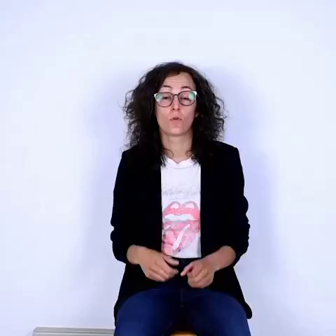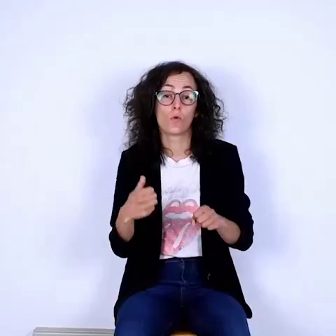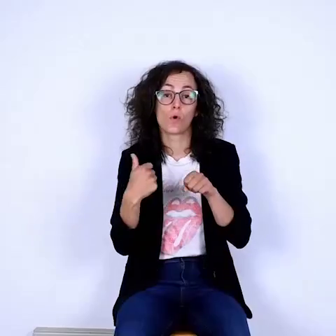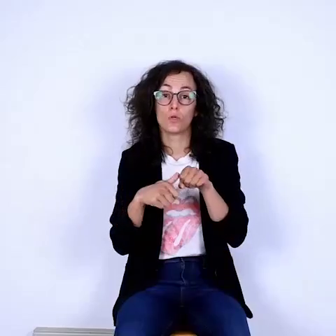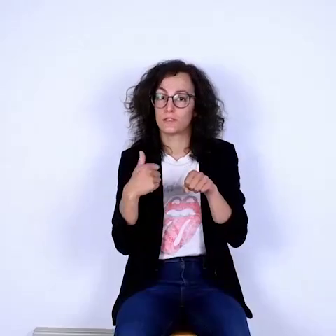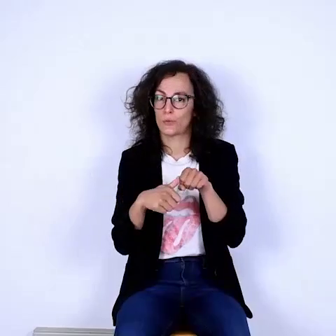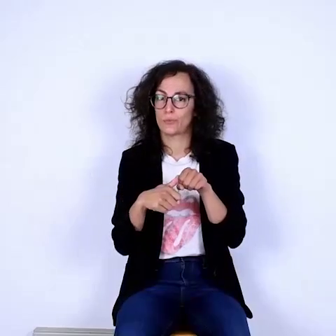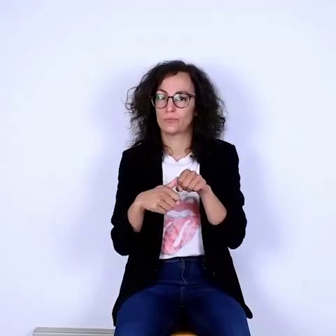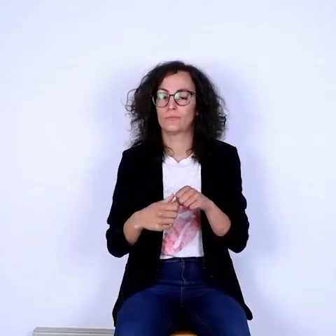colesterol